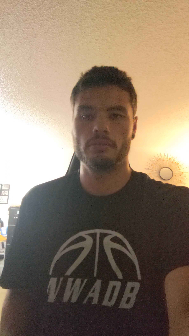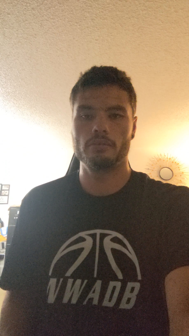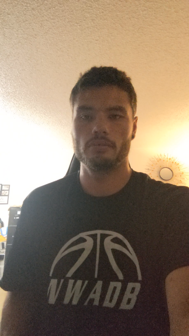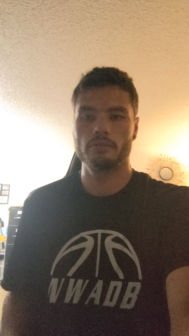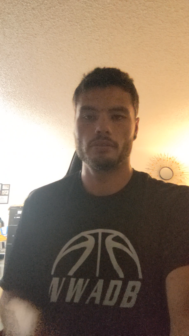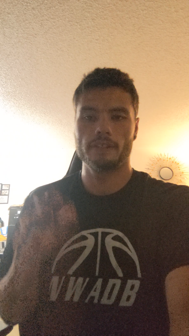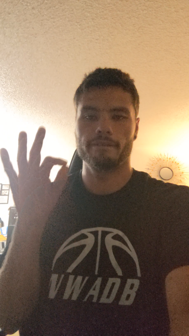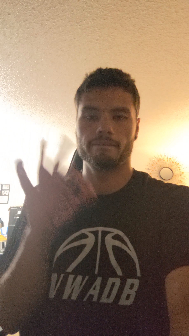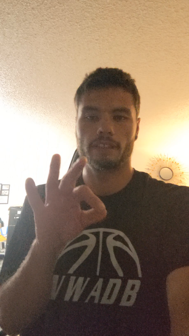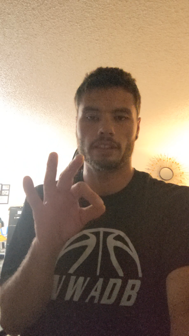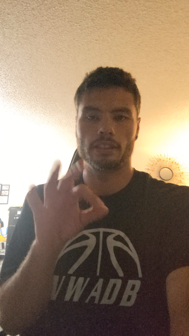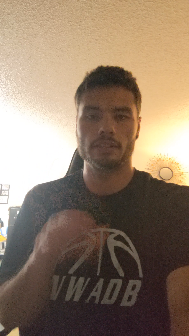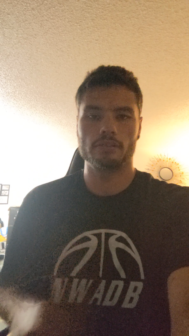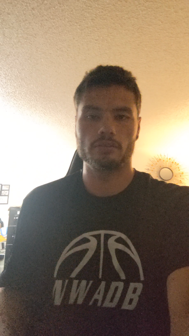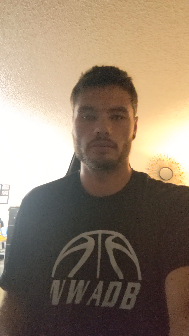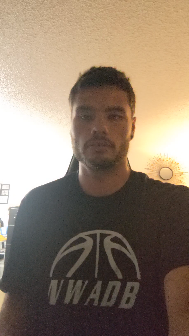fit